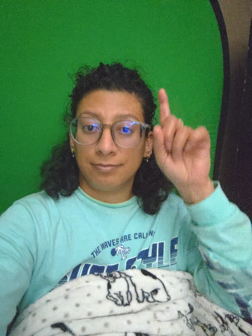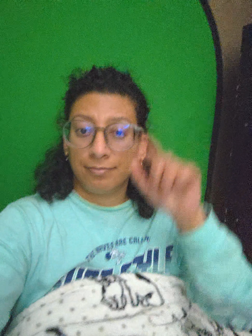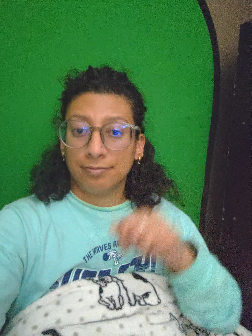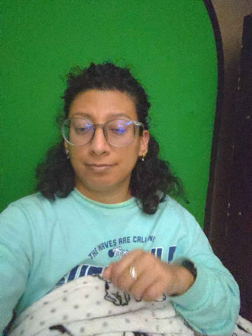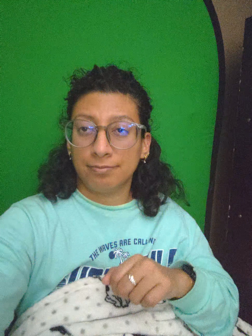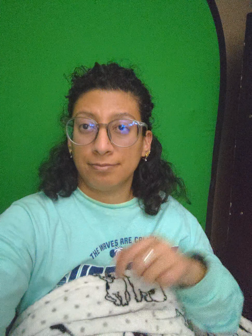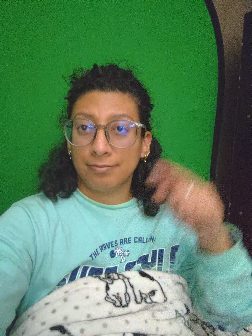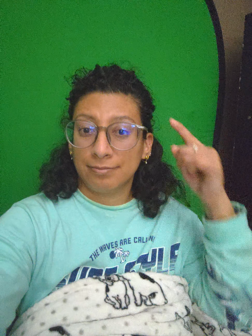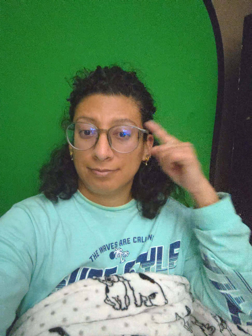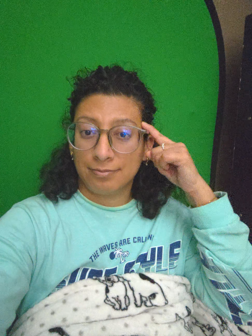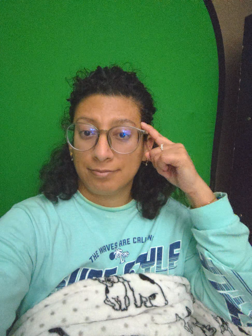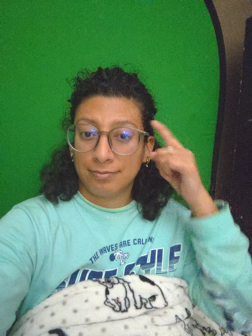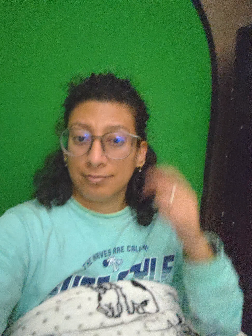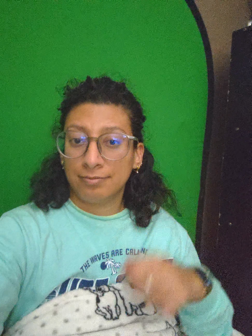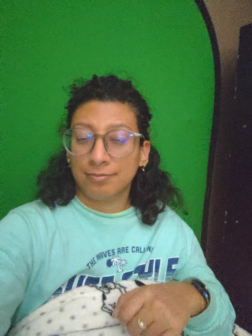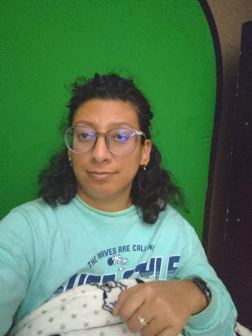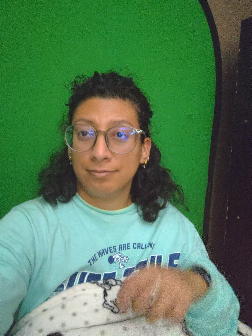think